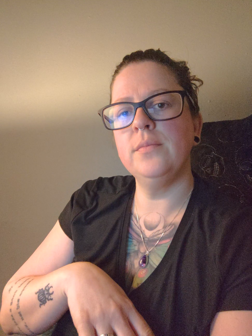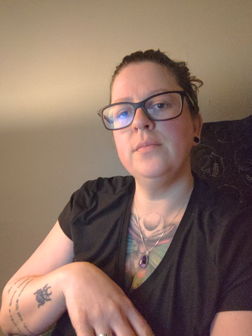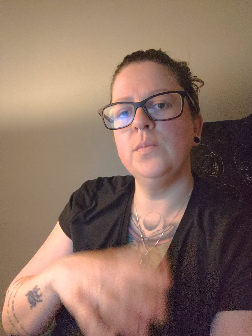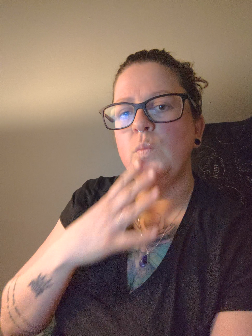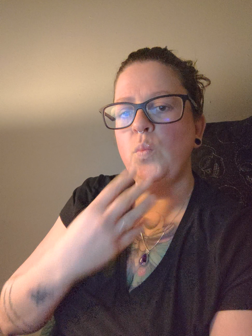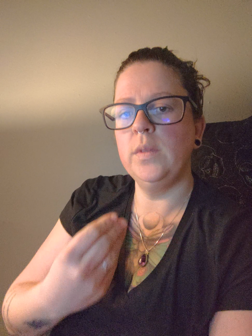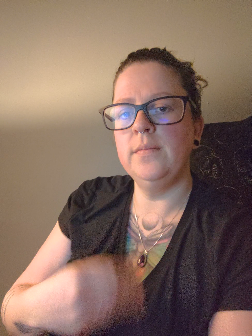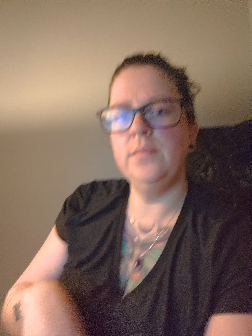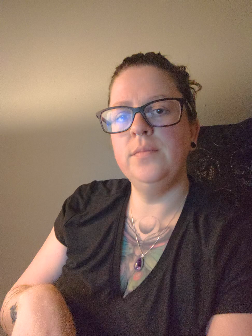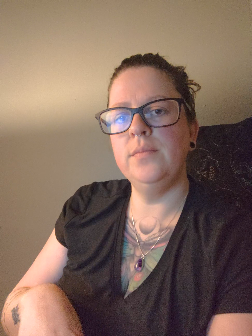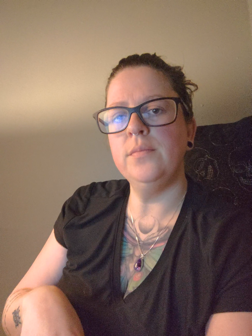wet